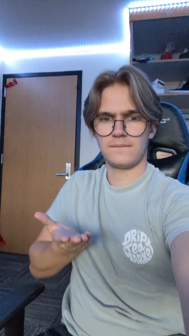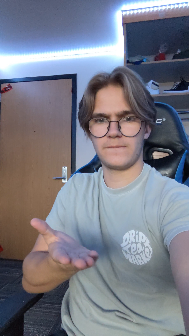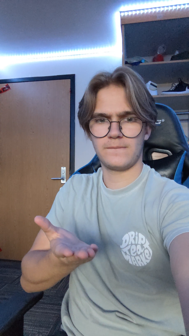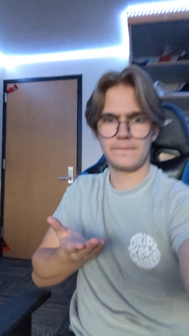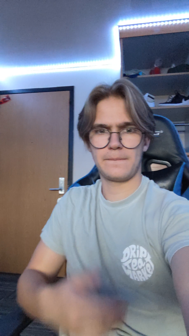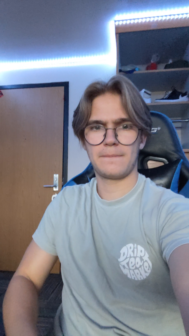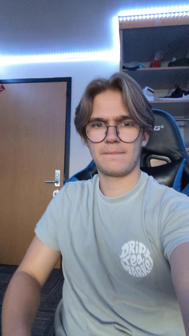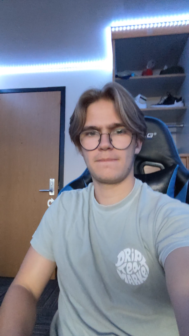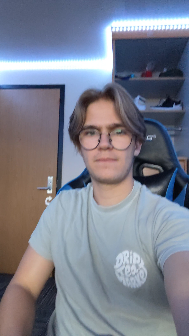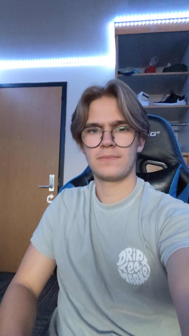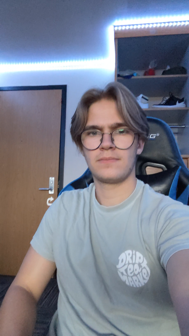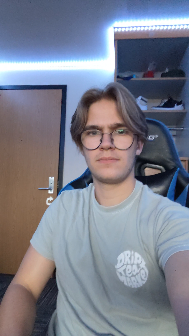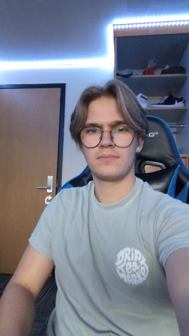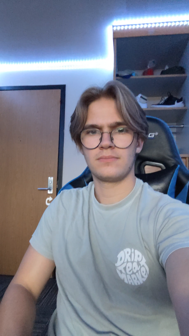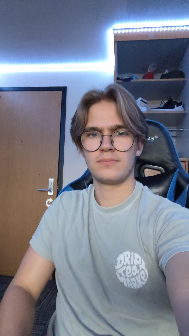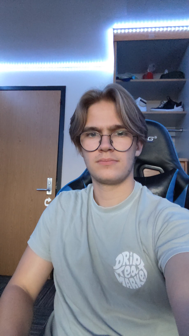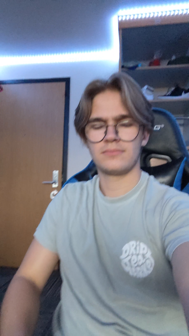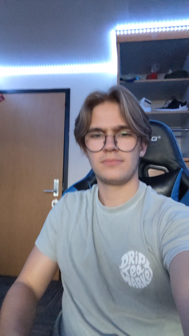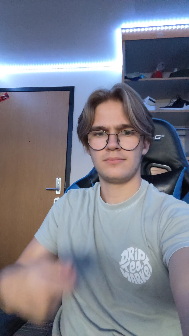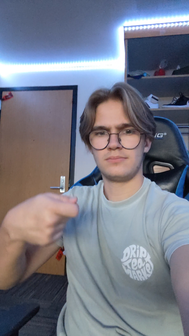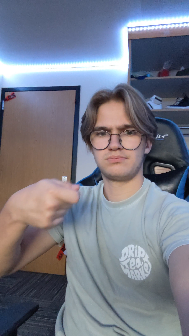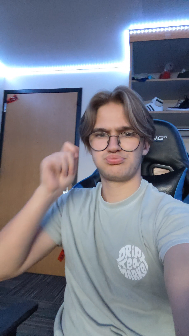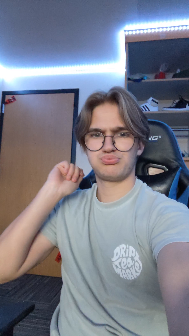rip